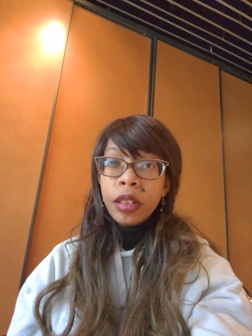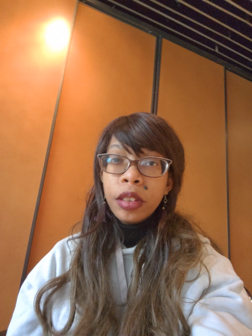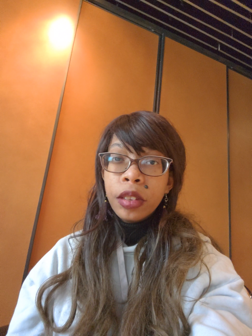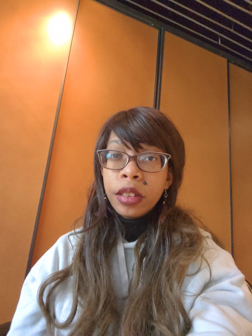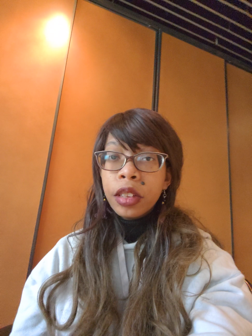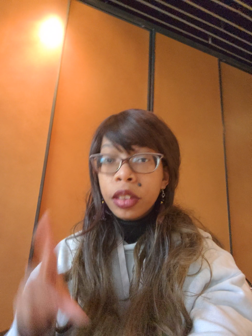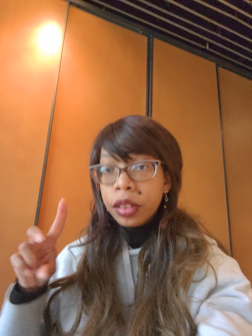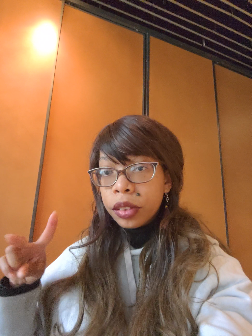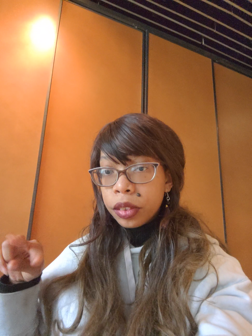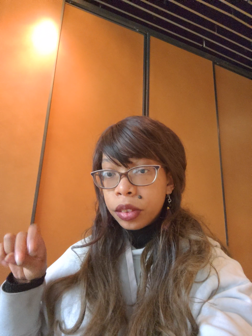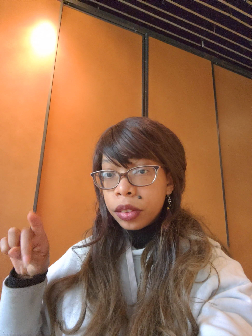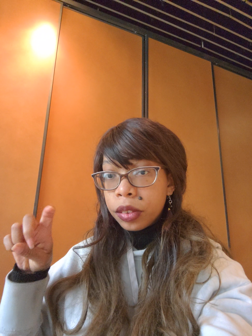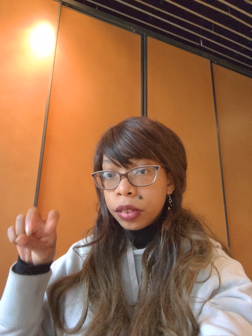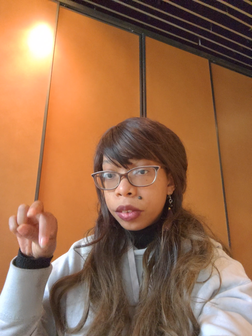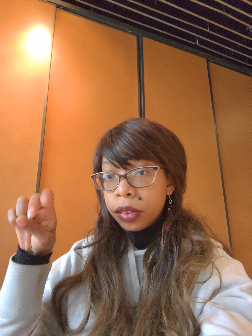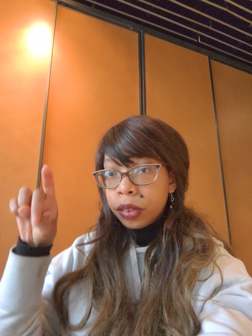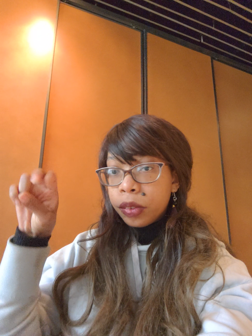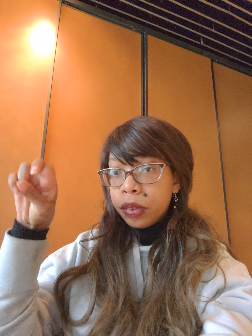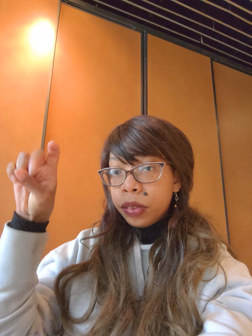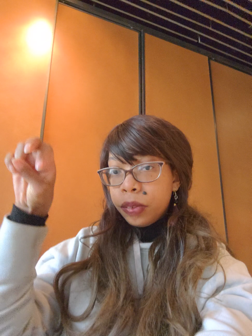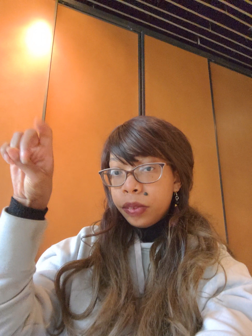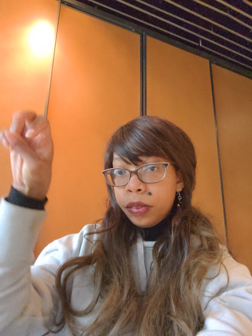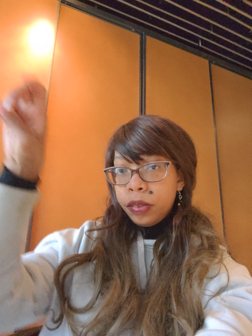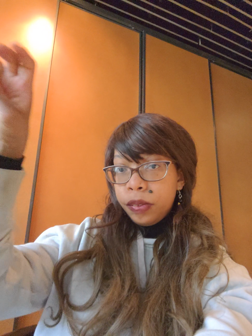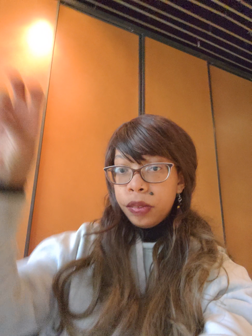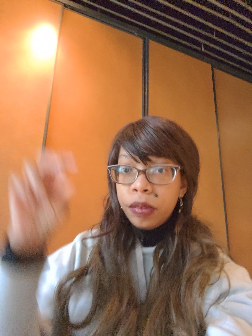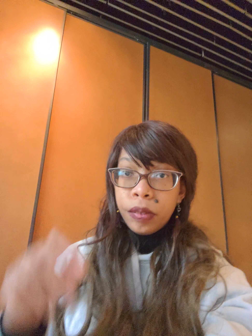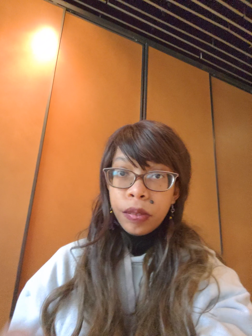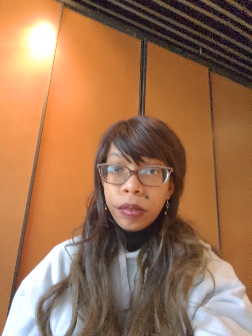stairs